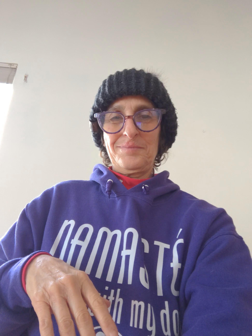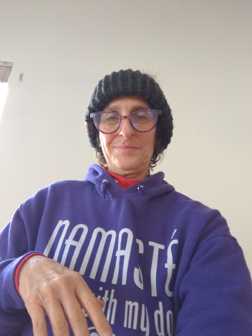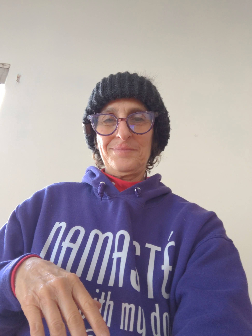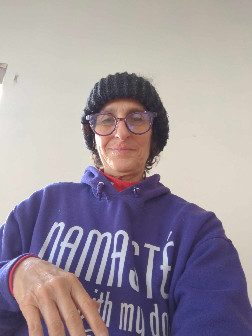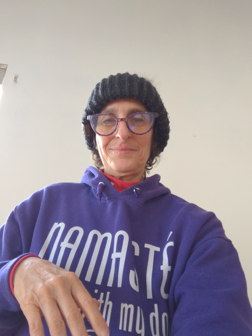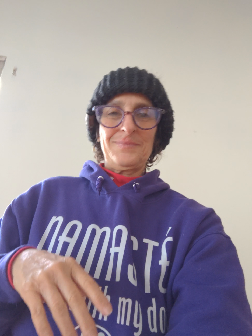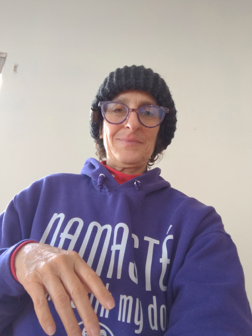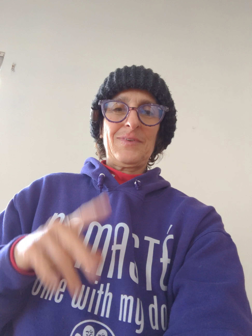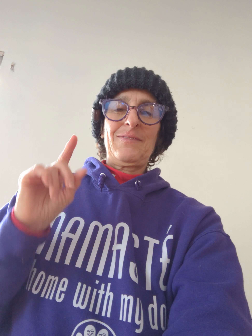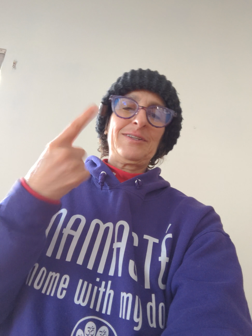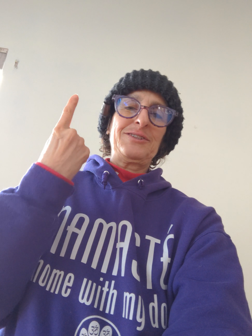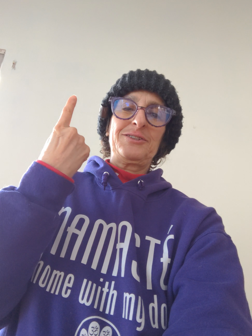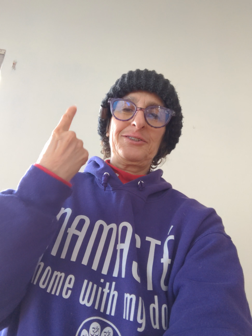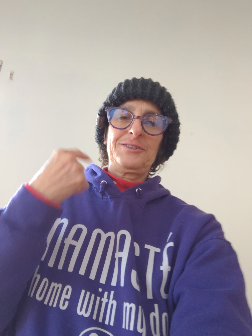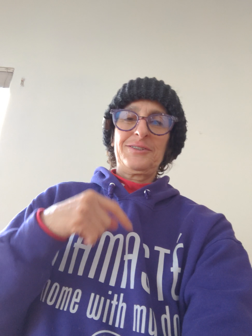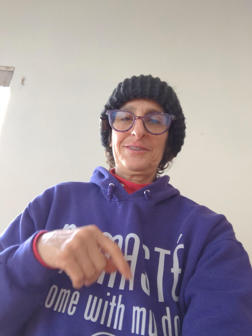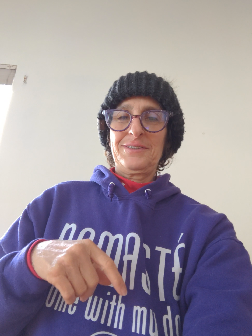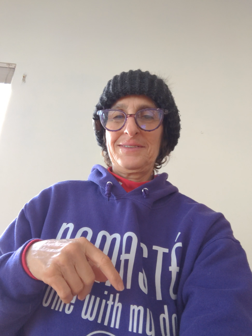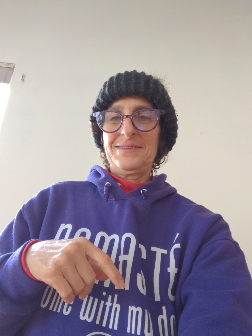first